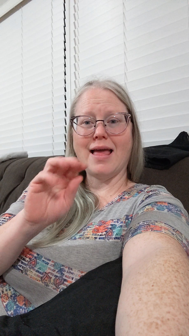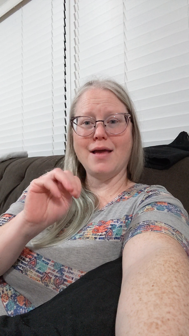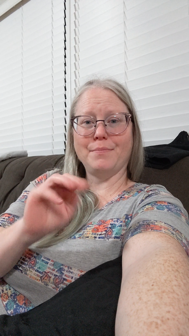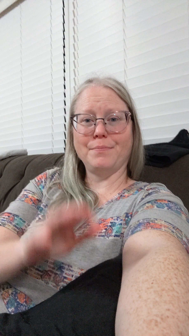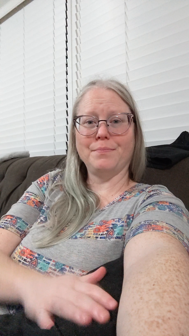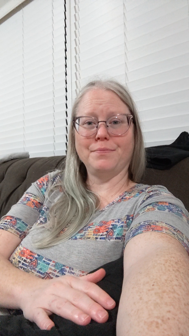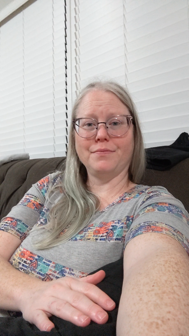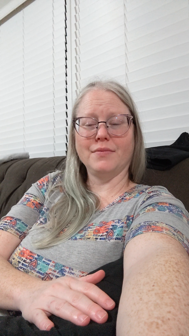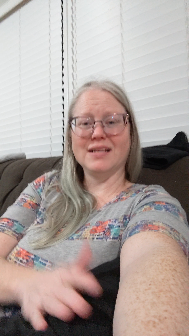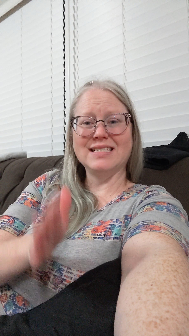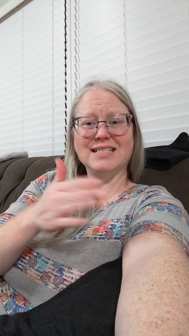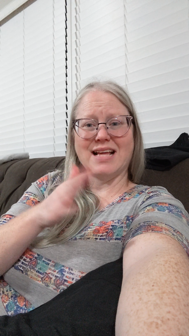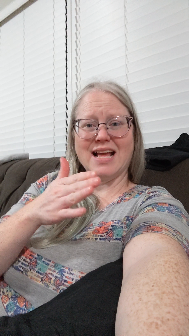share